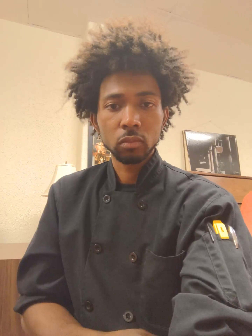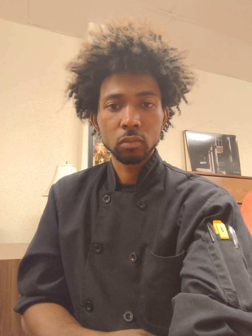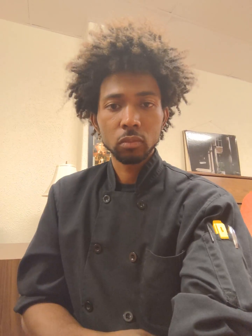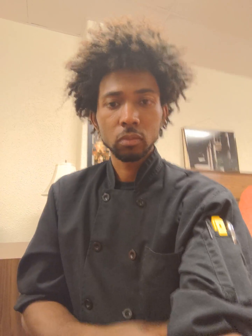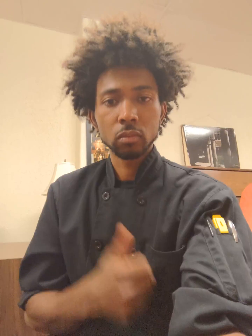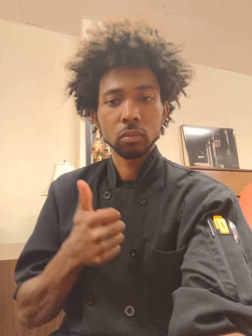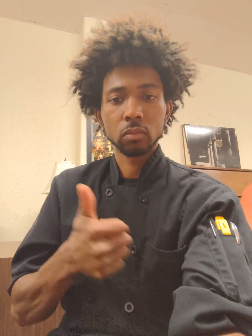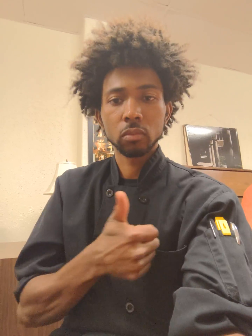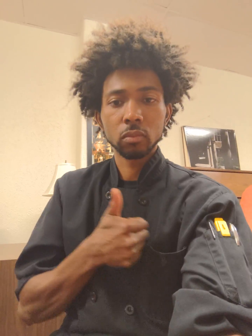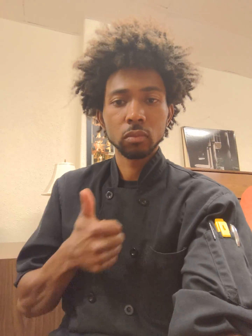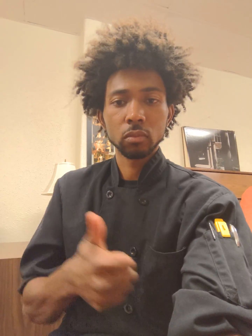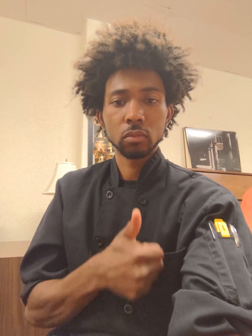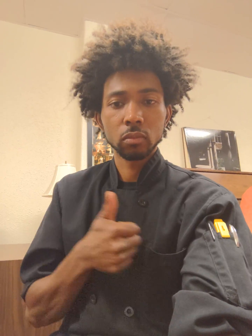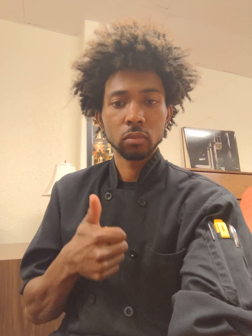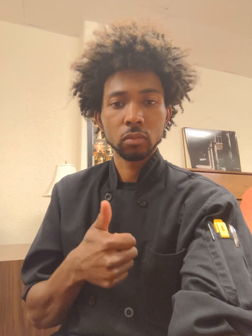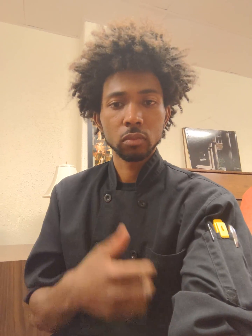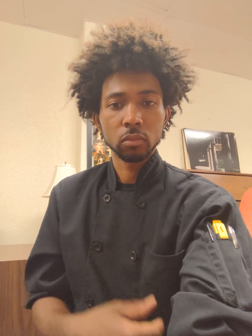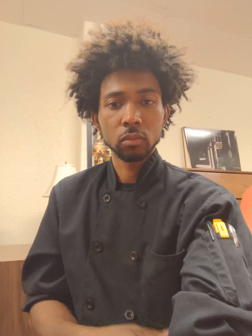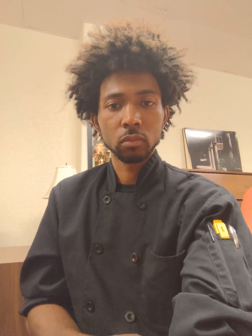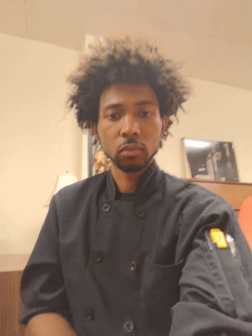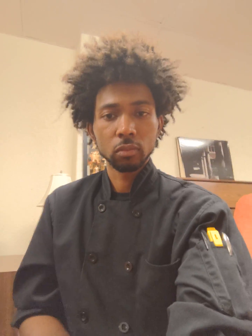basement